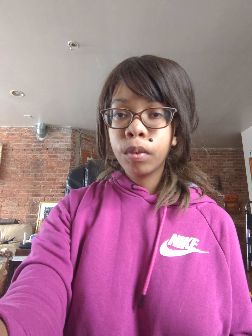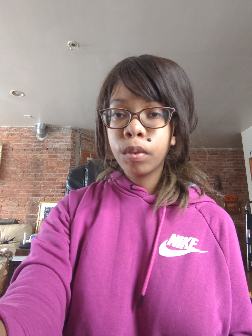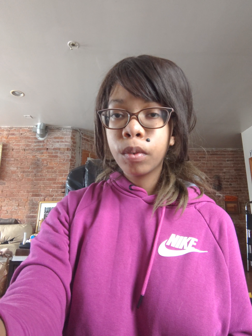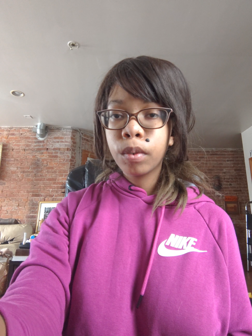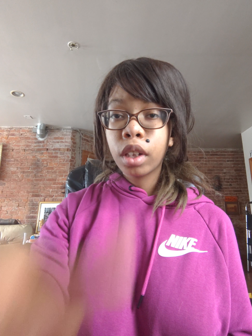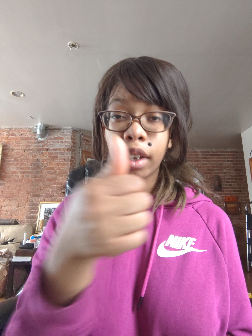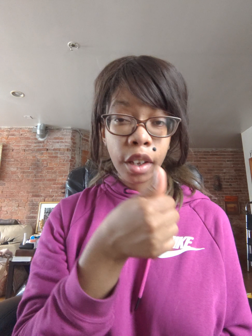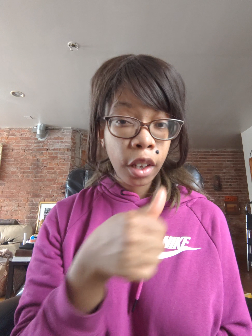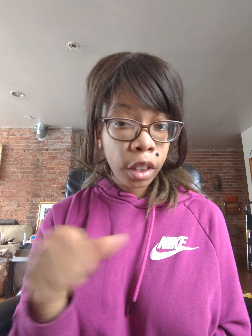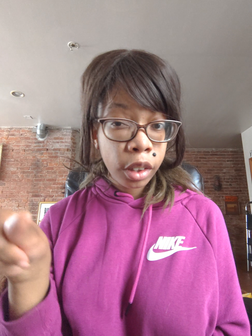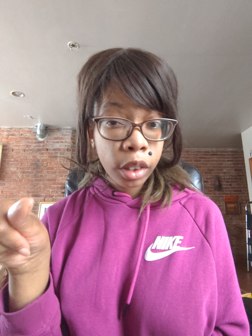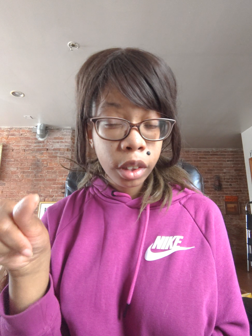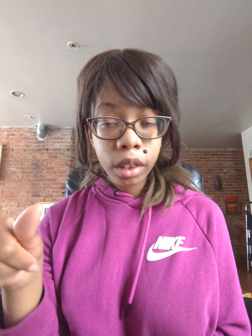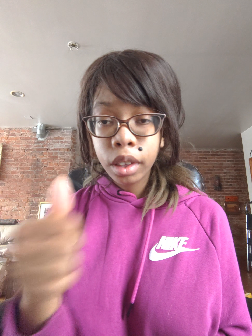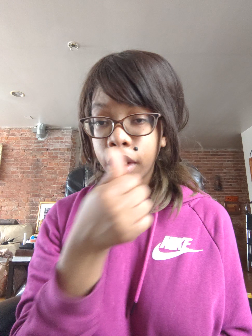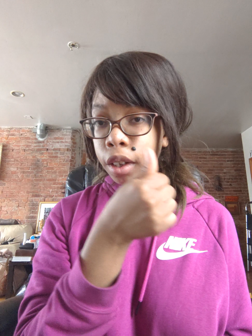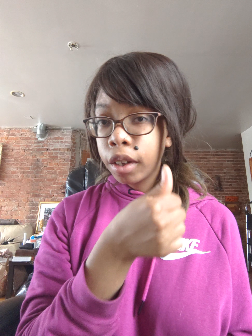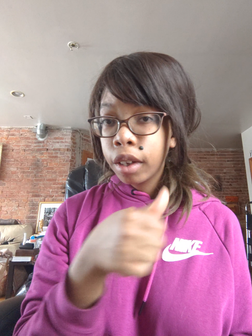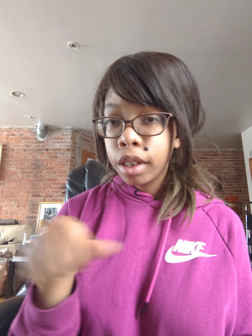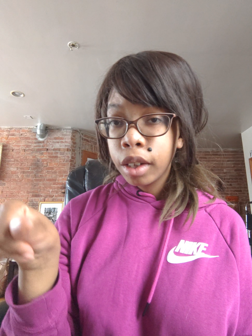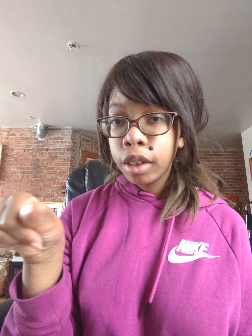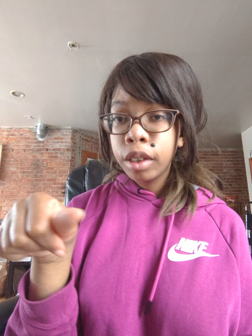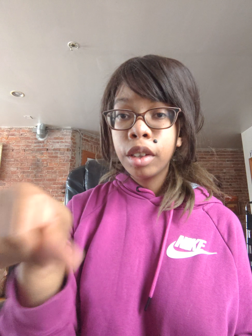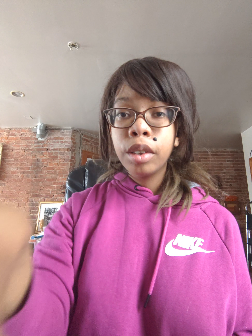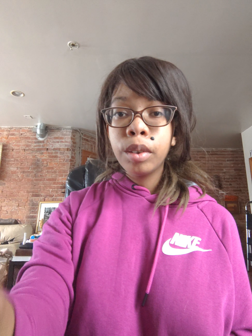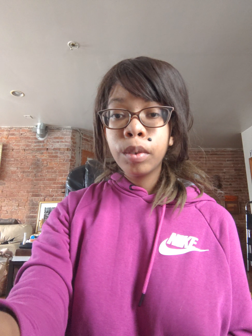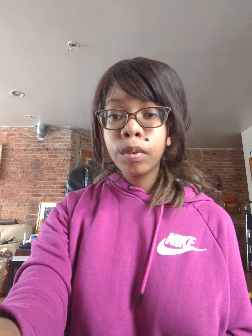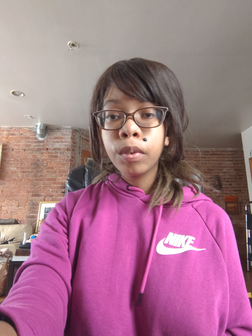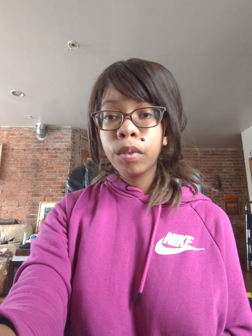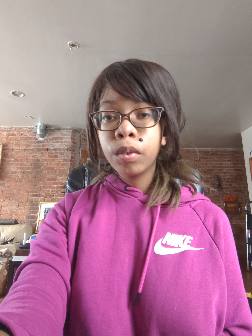any